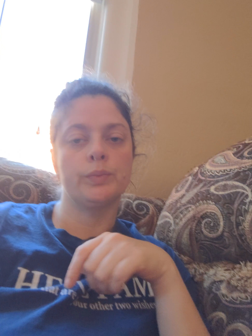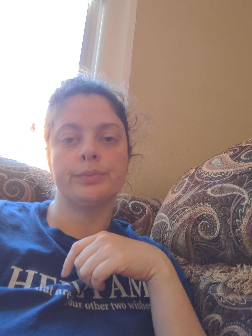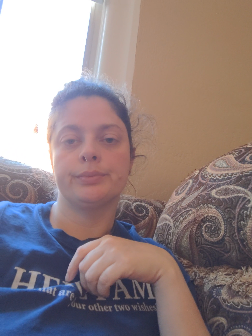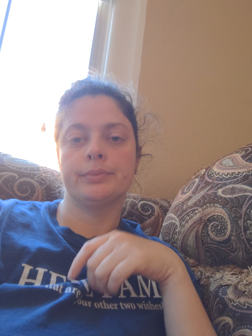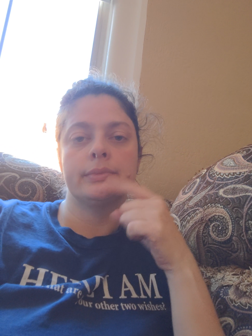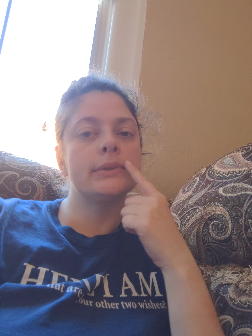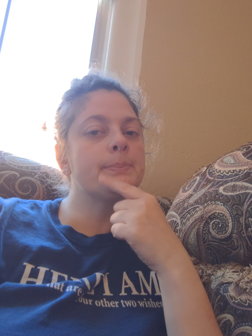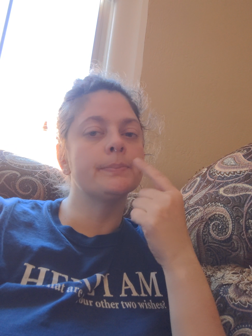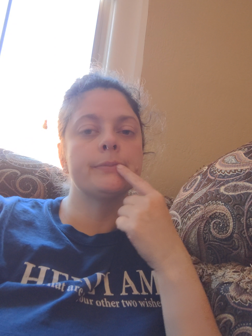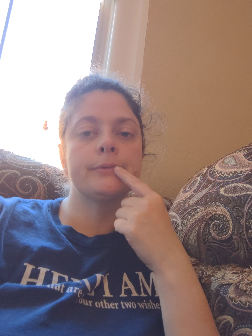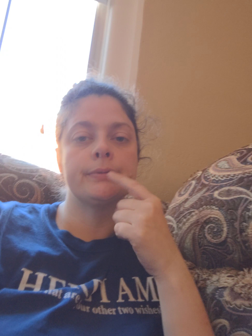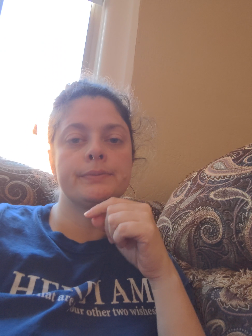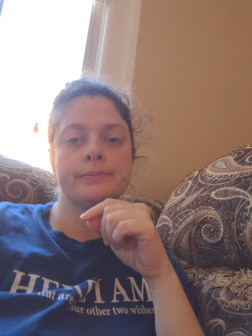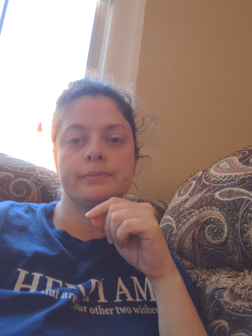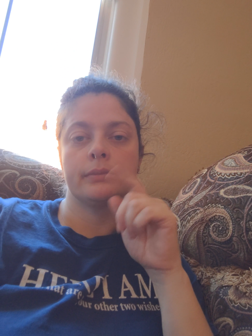lips